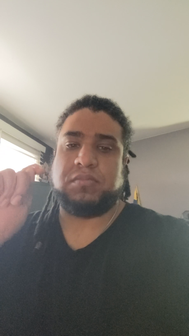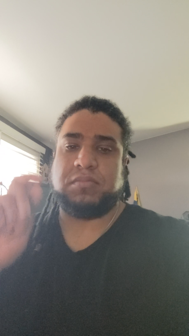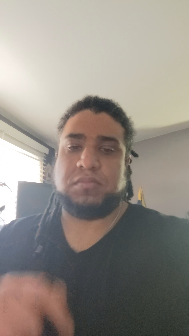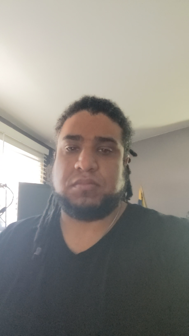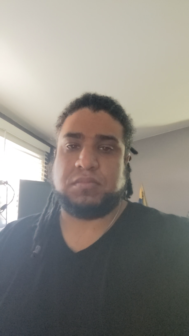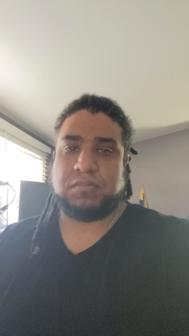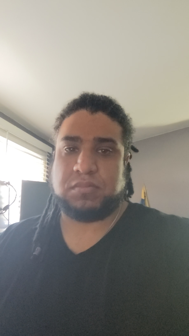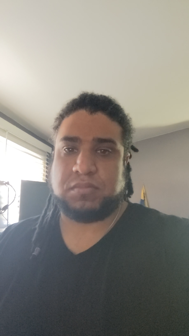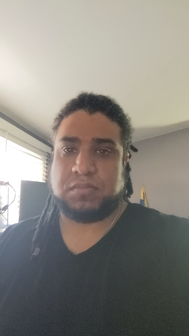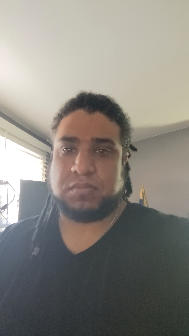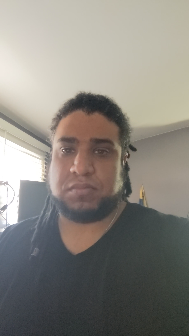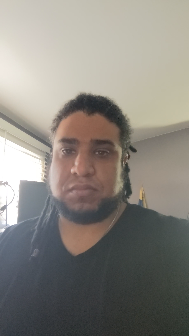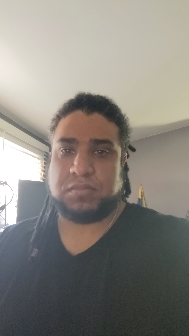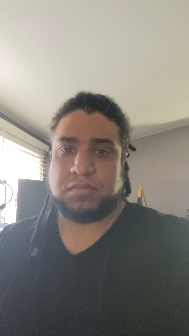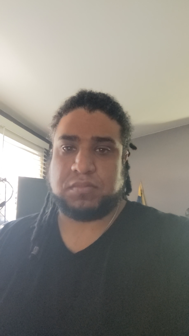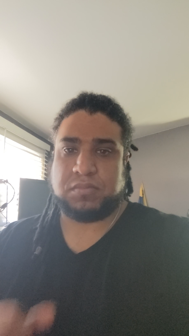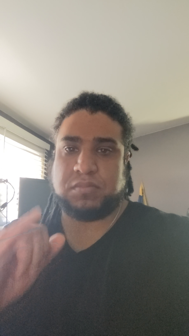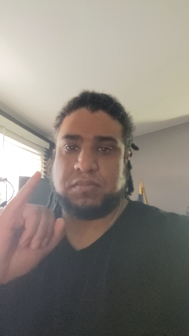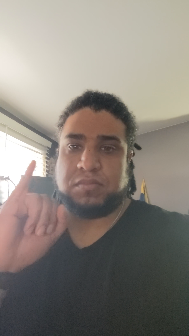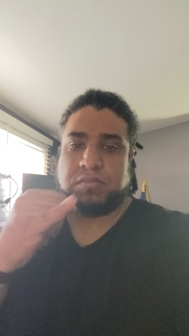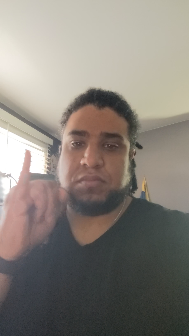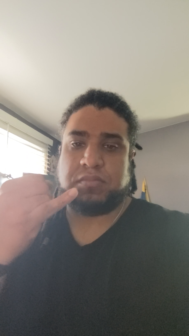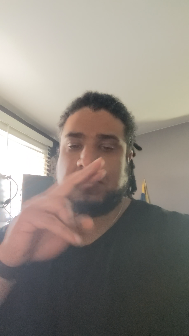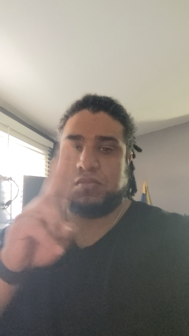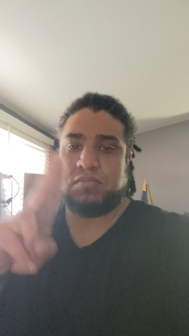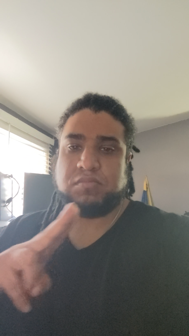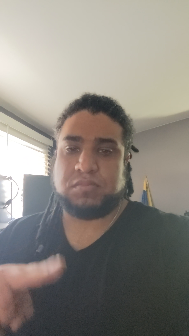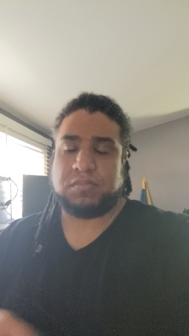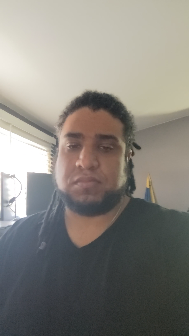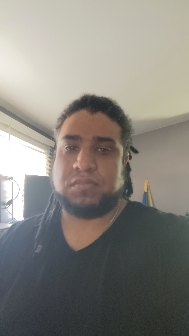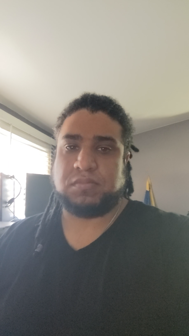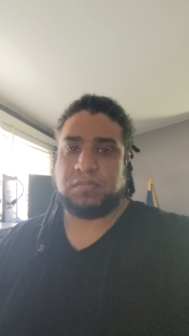jelly